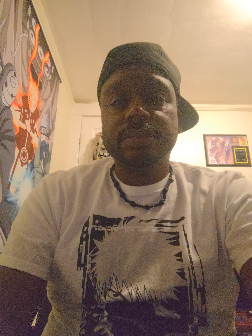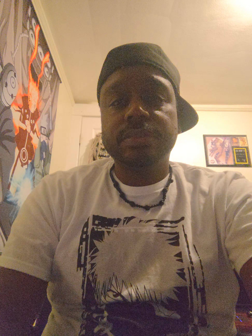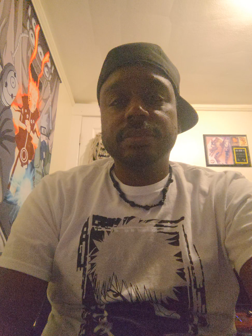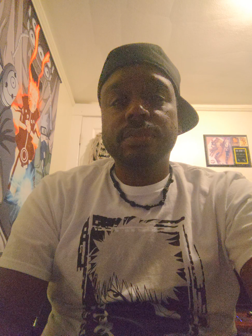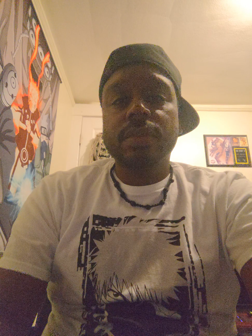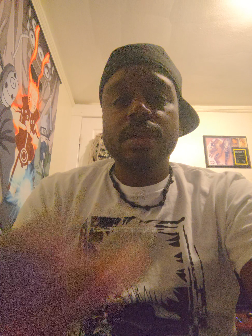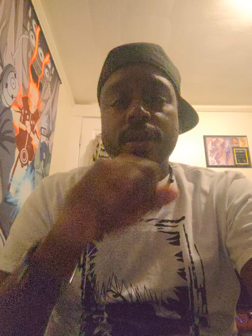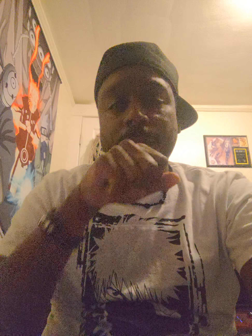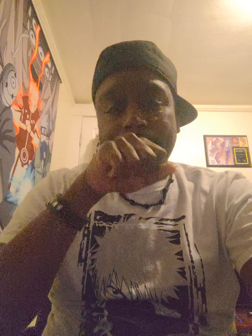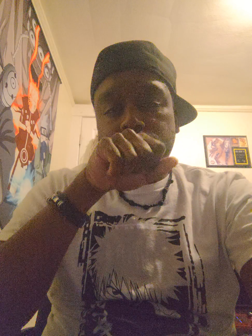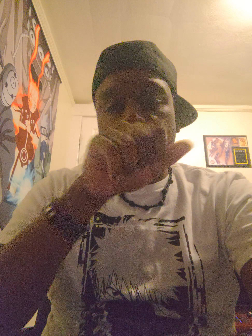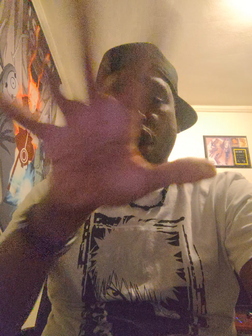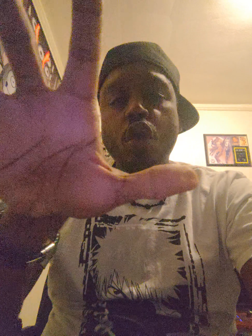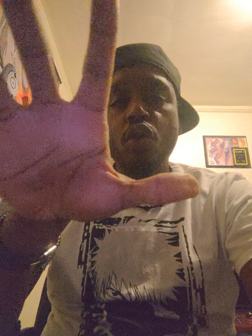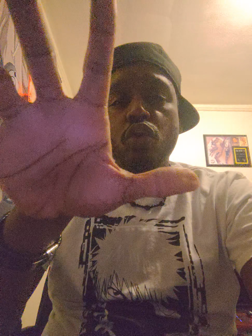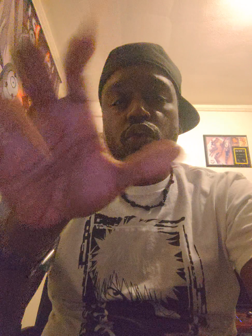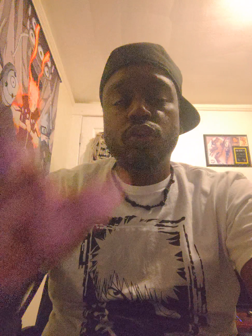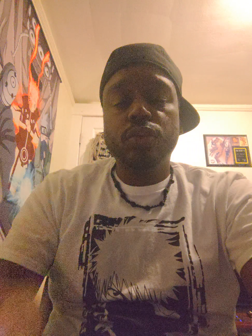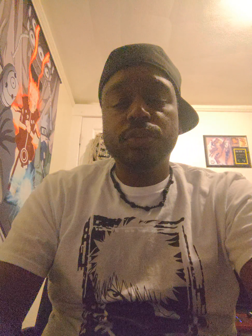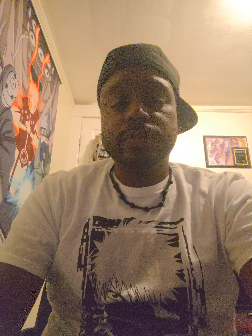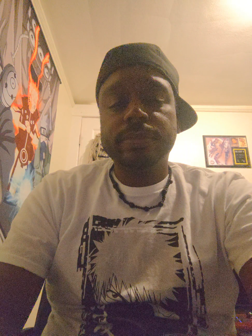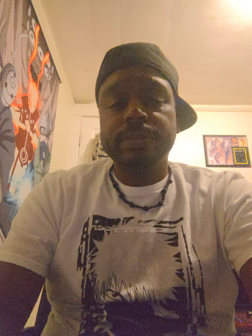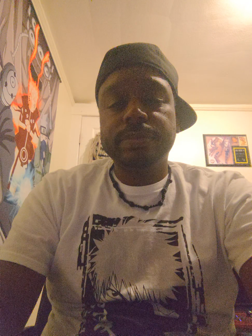blow